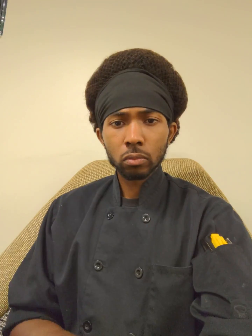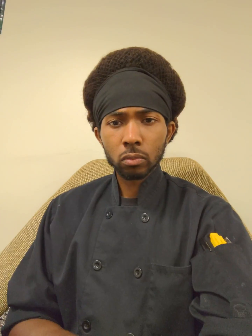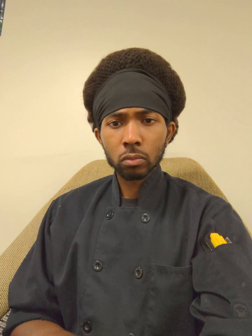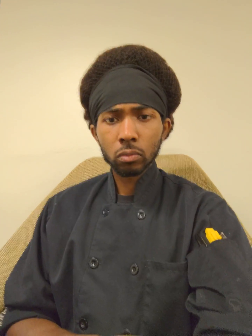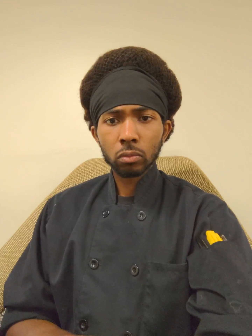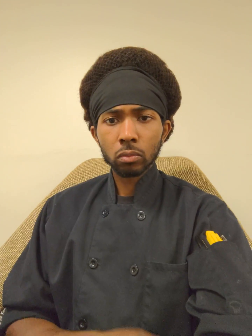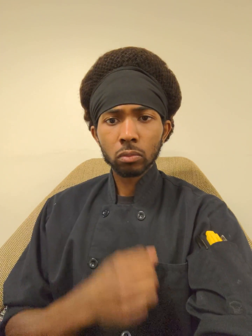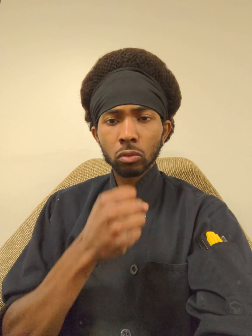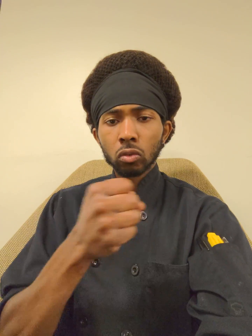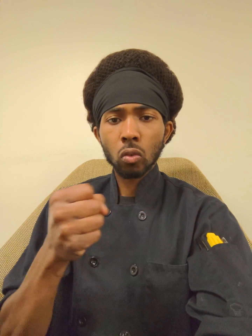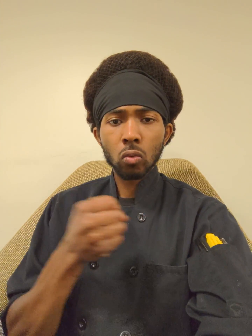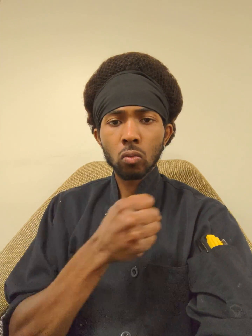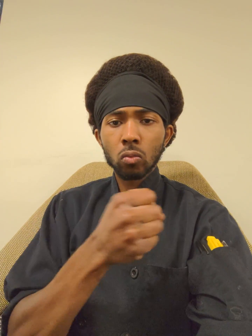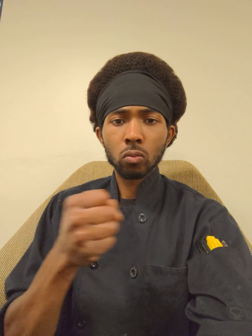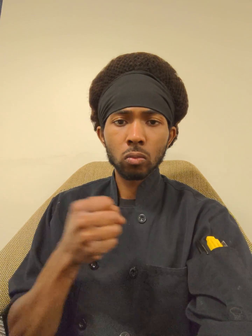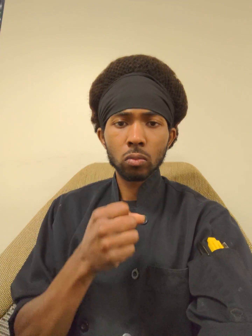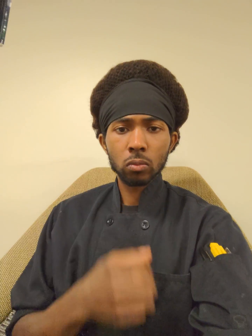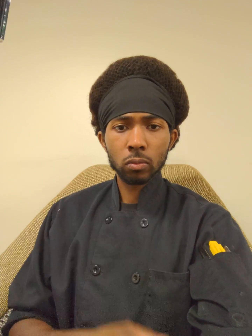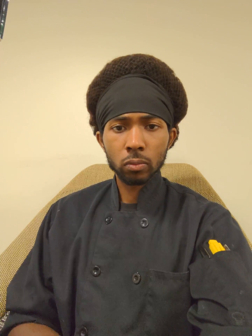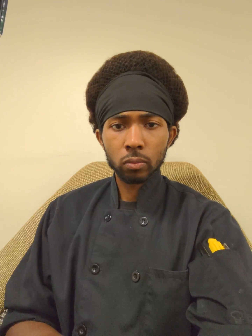coffee